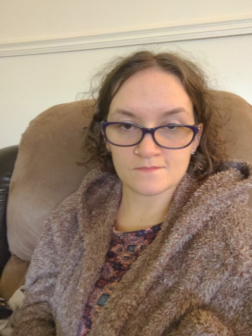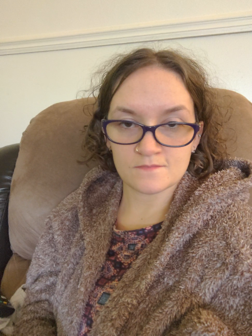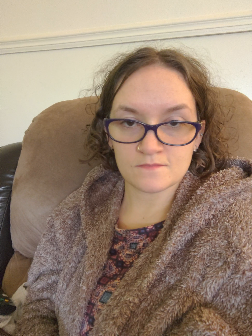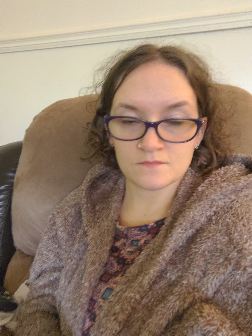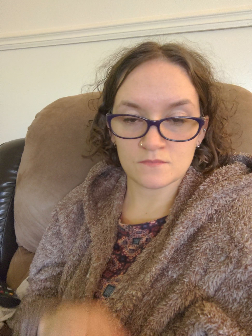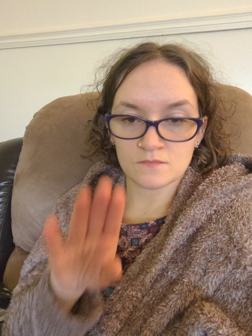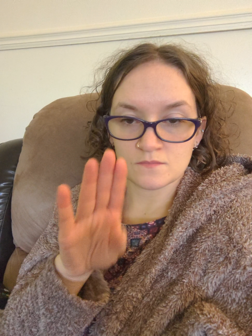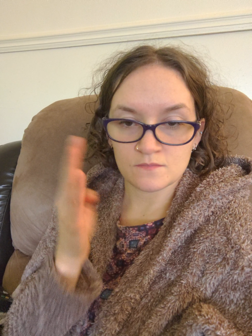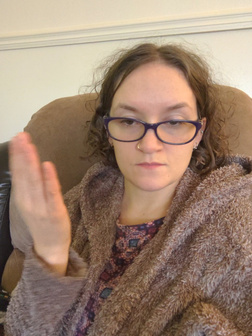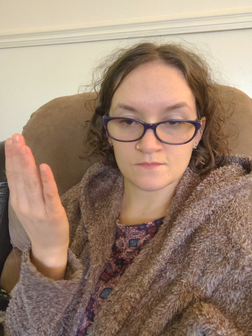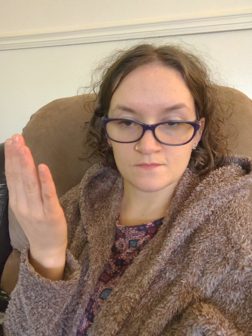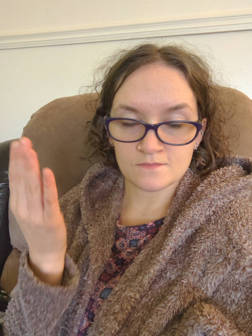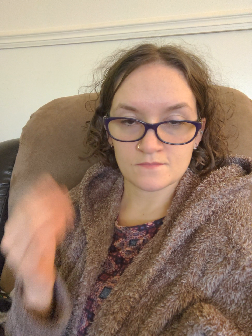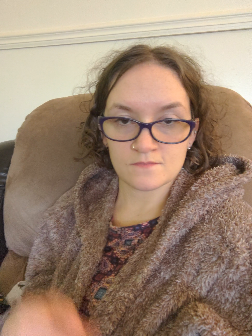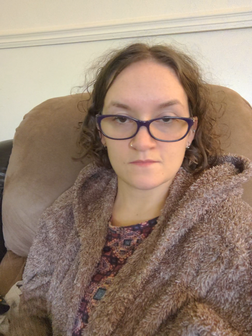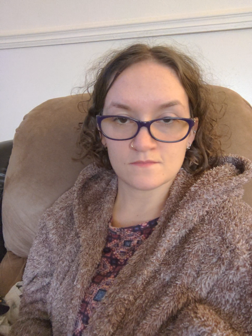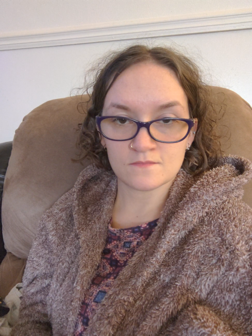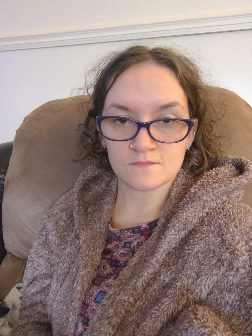open